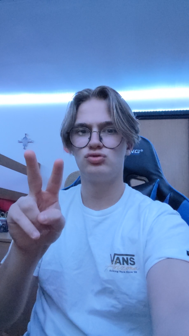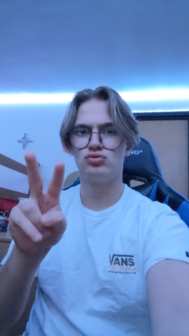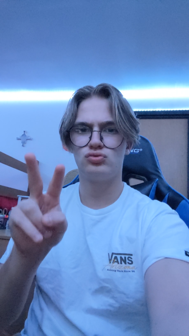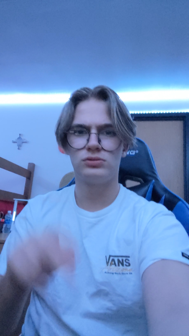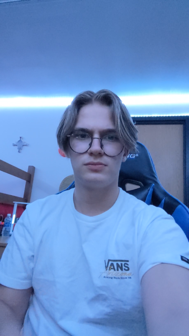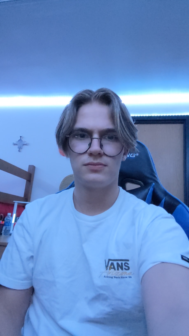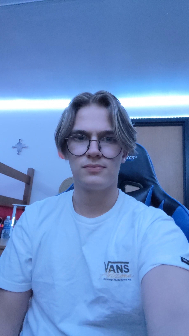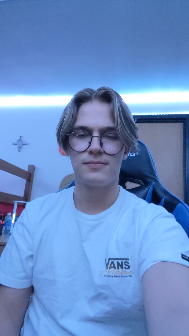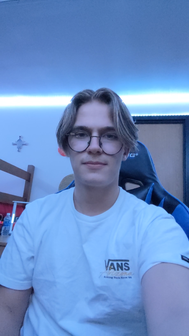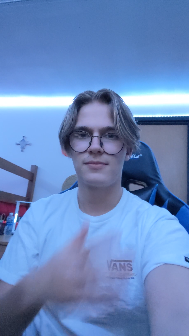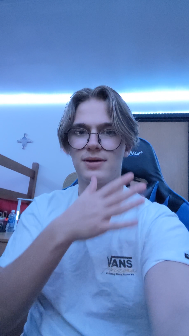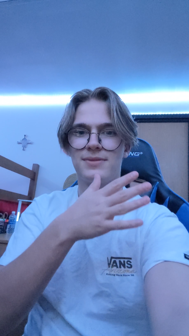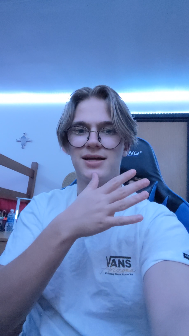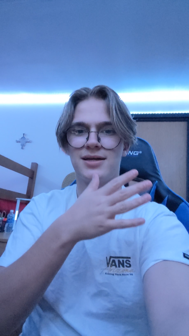mommy